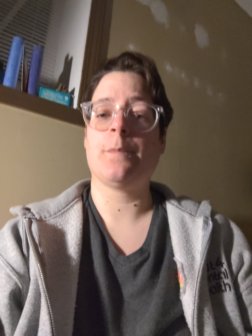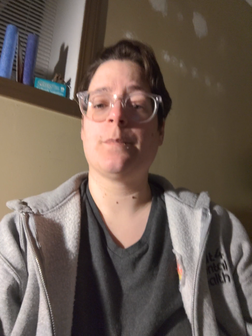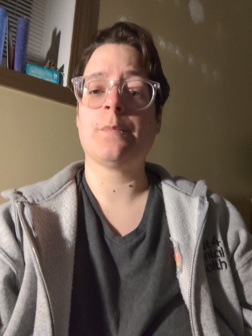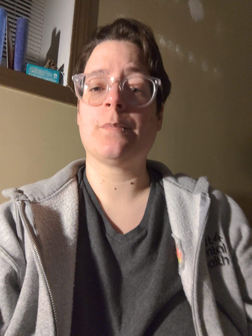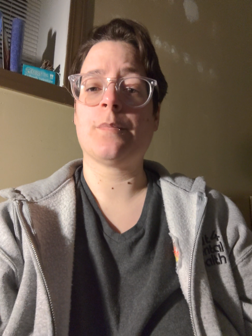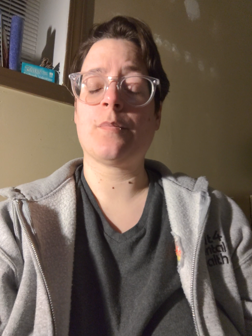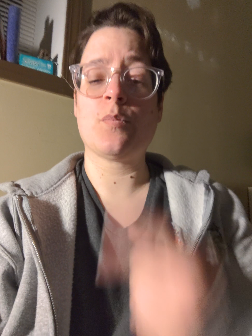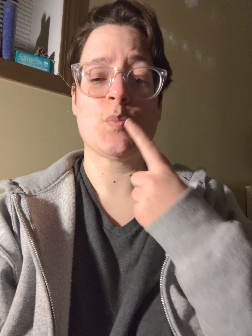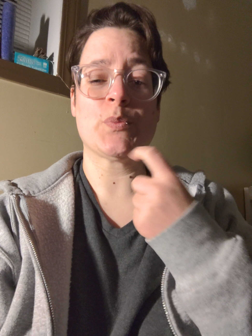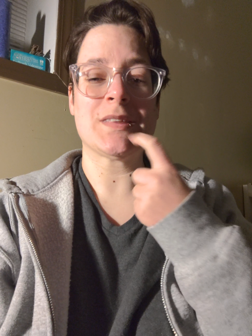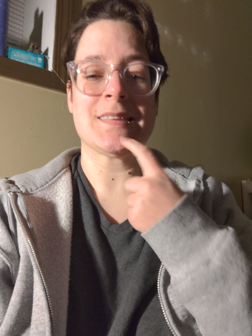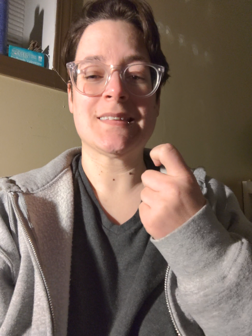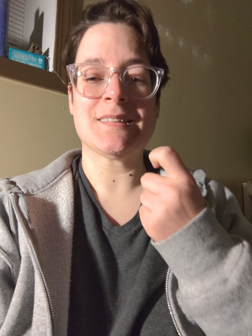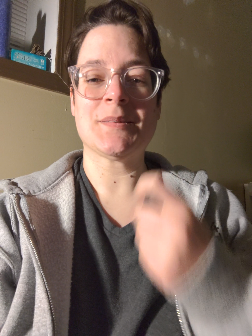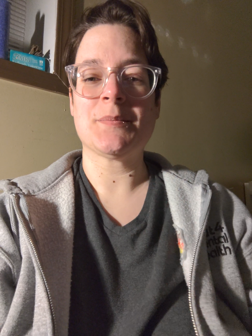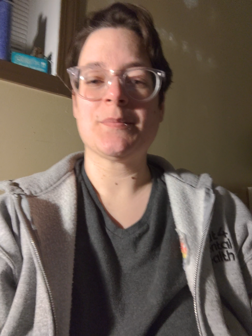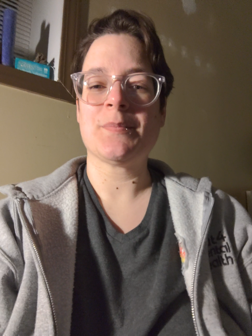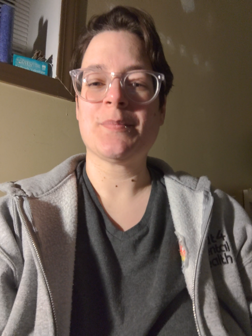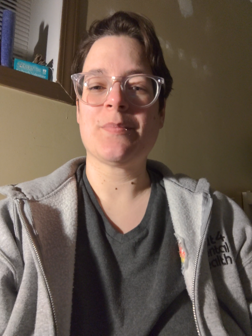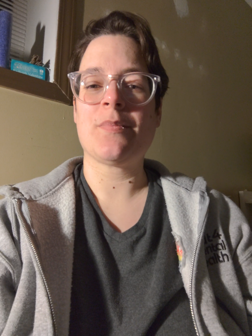red